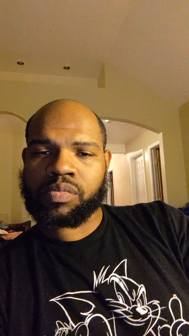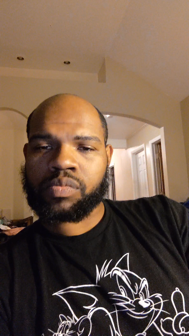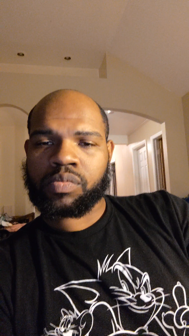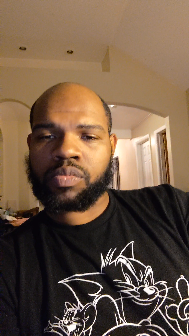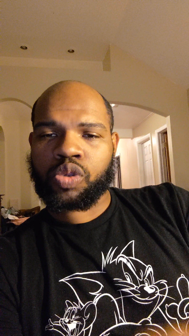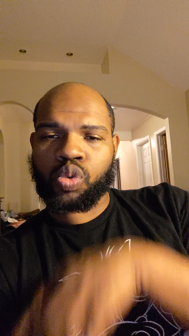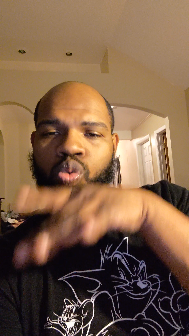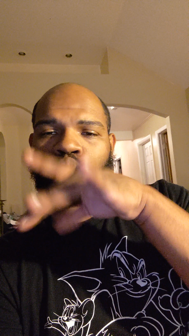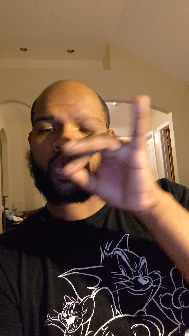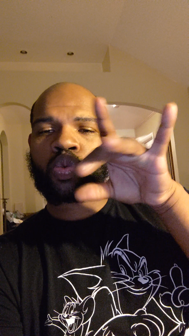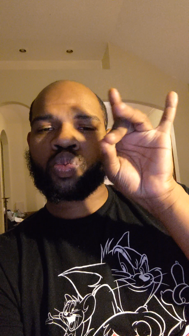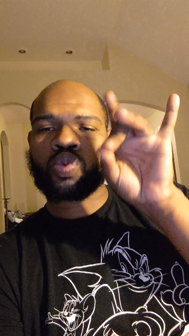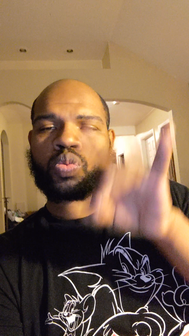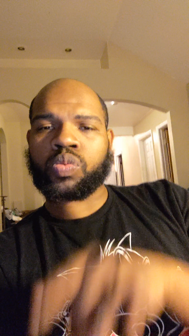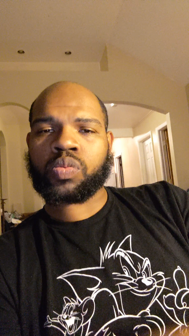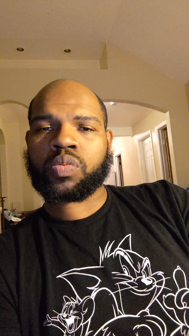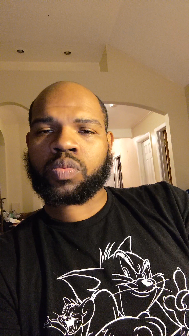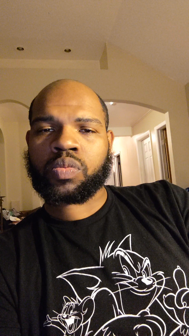choose